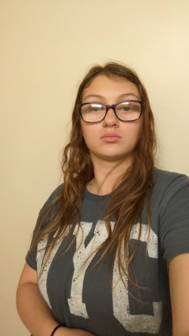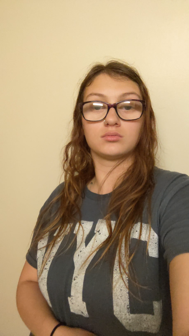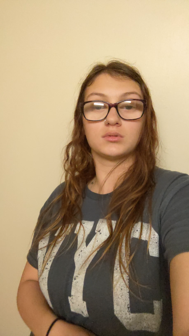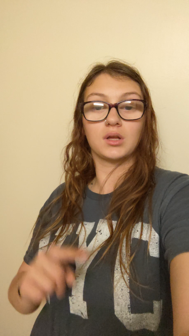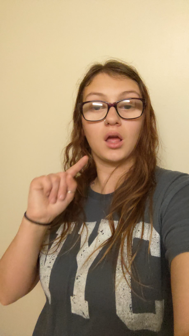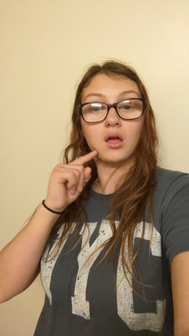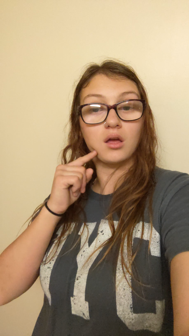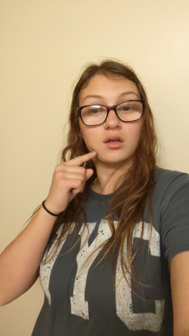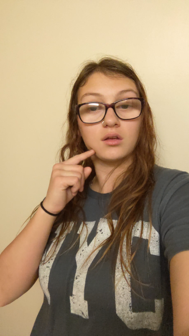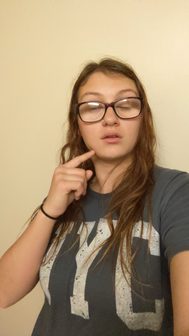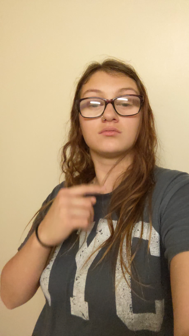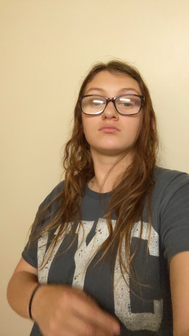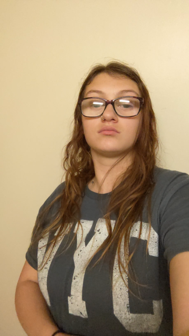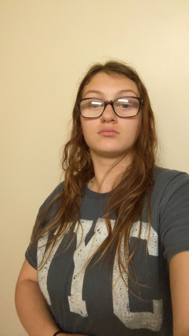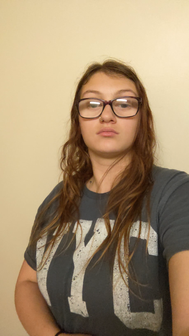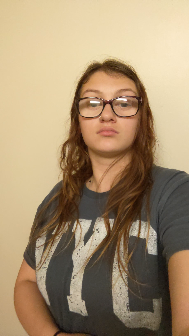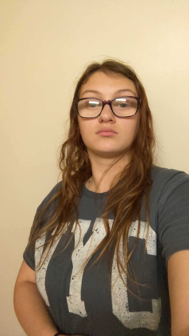candy